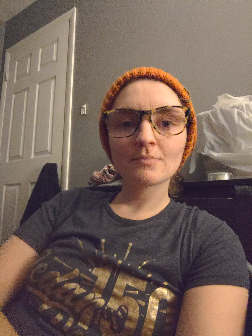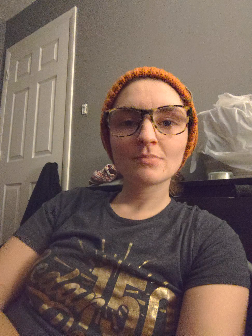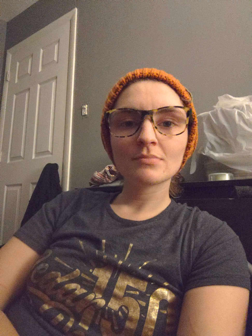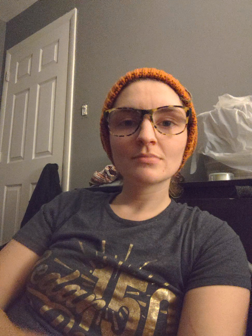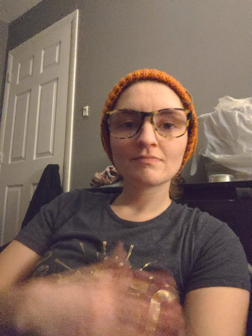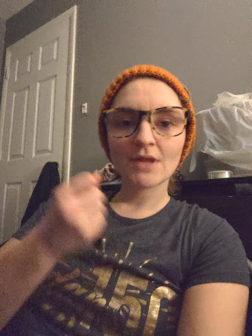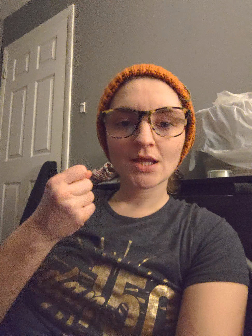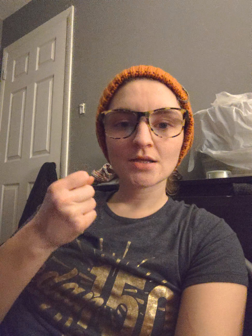fast